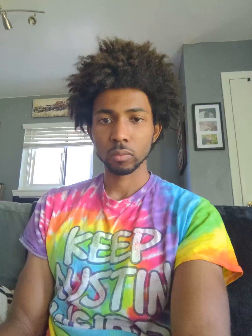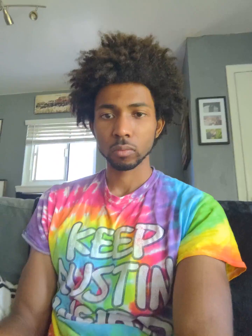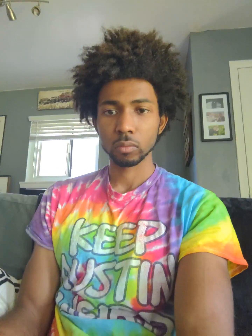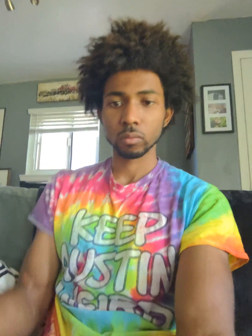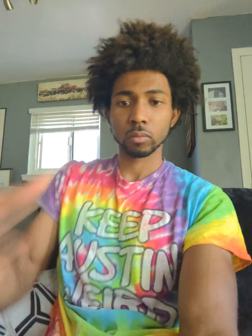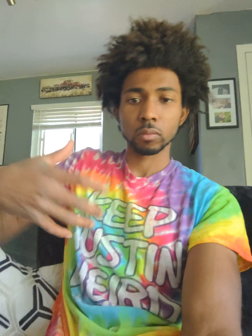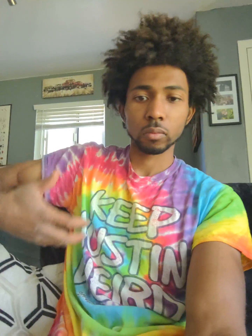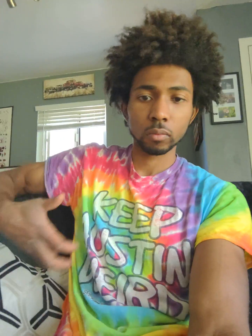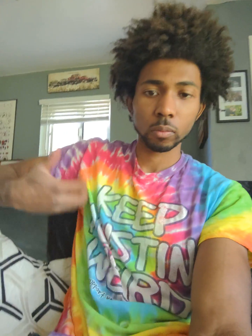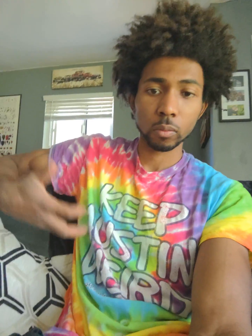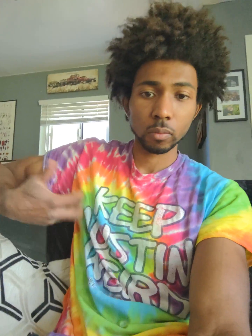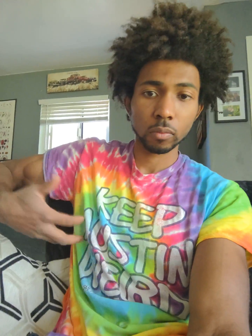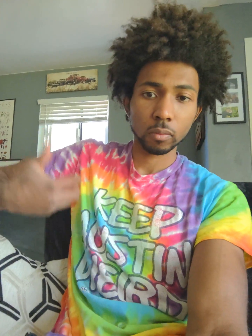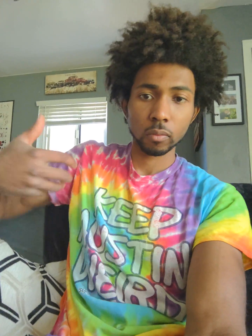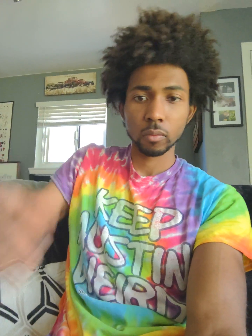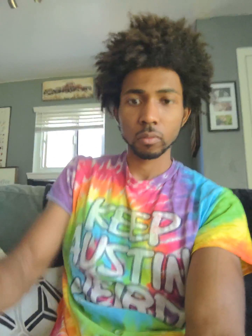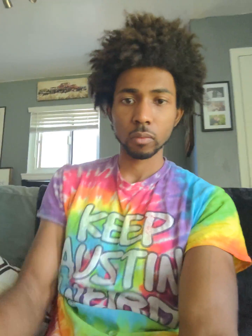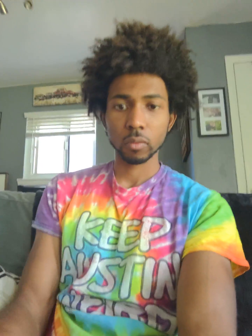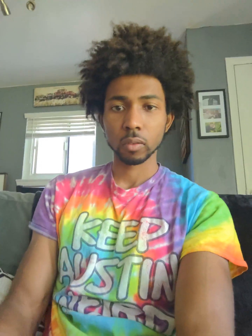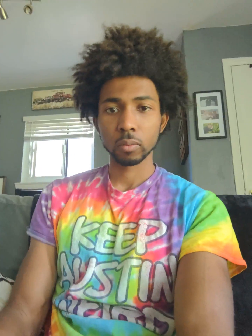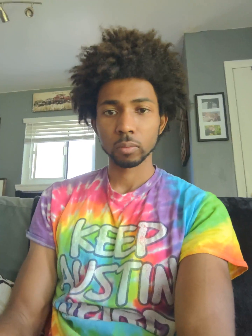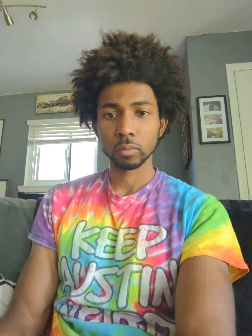monkey